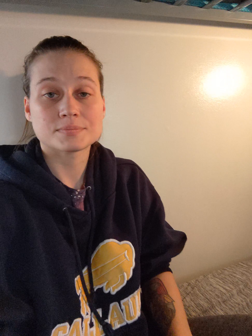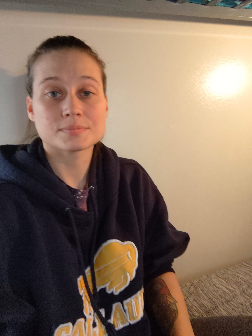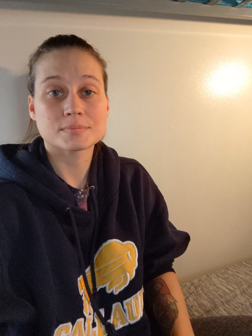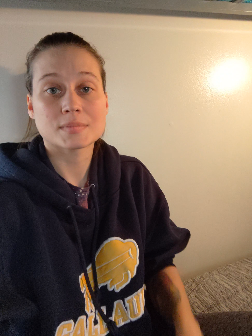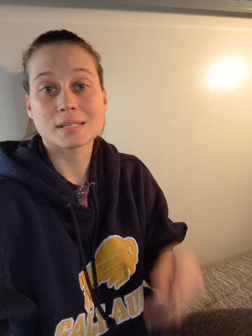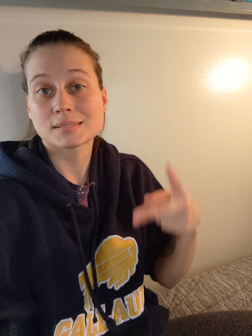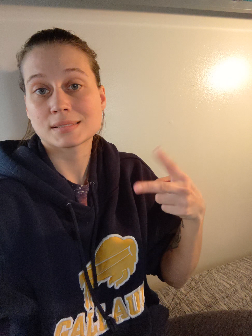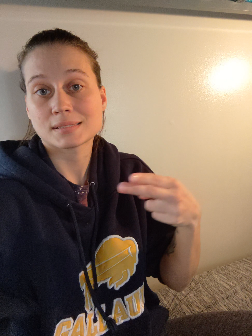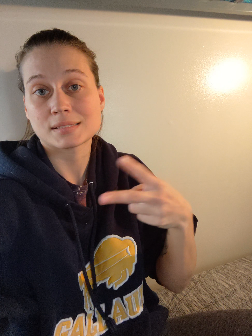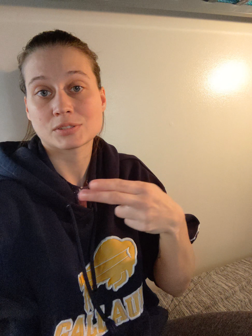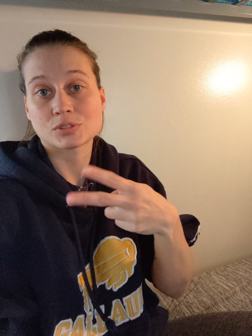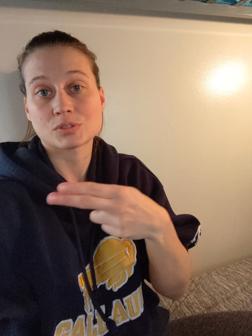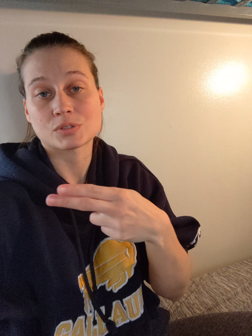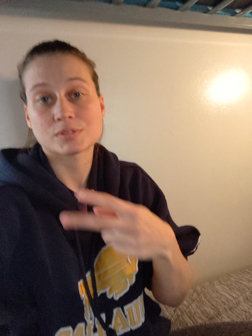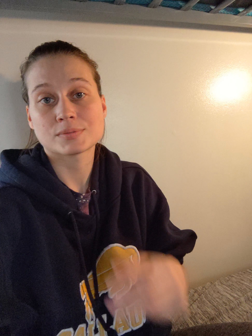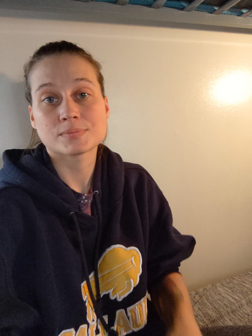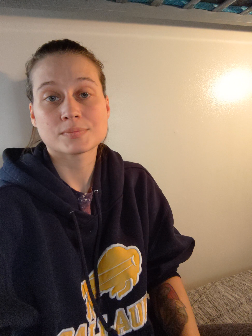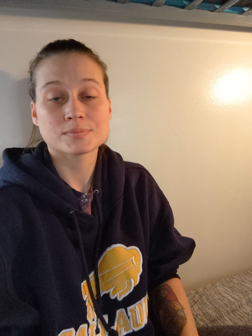scissors